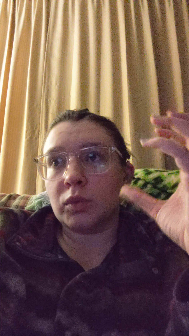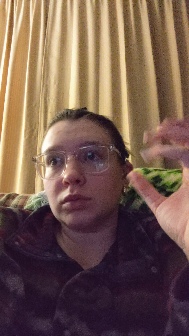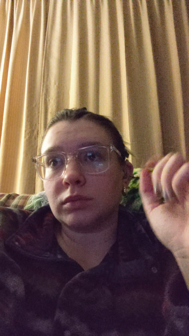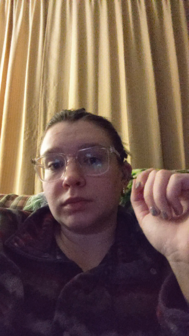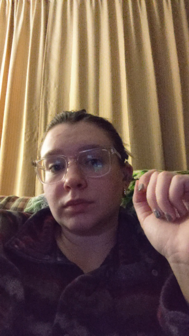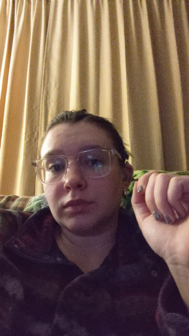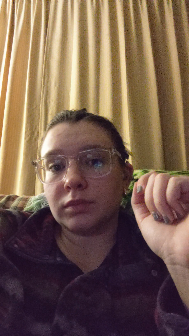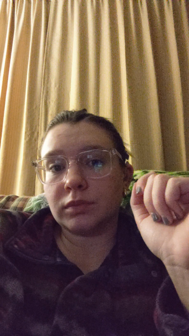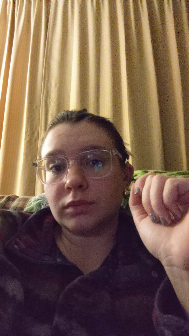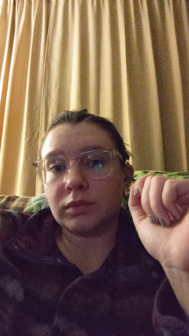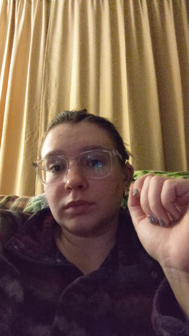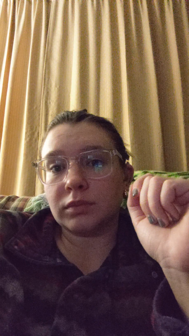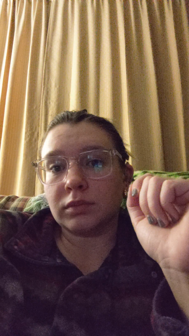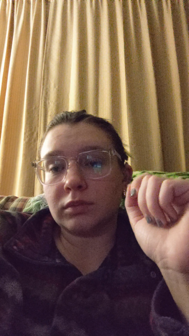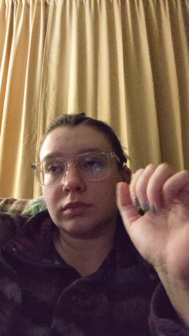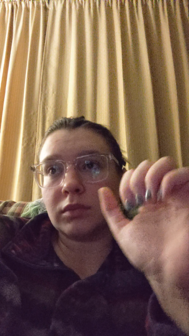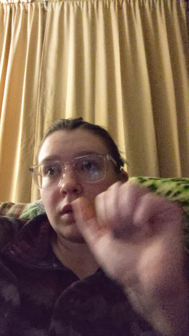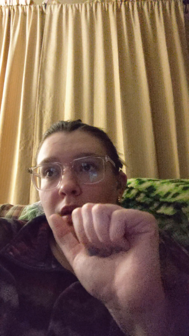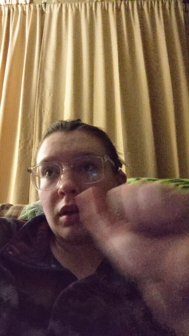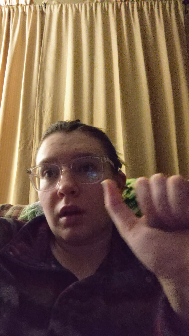a